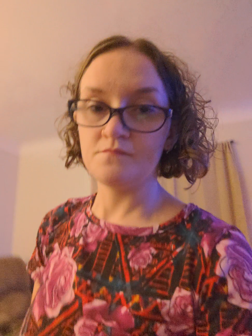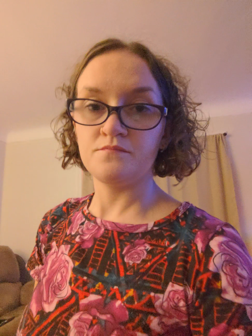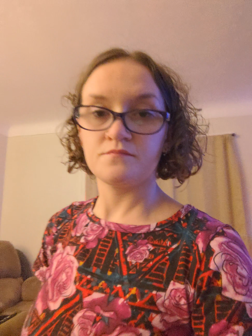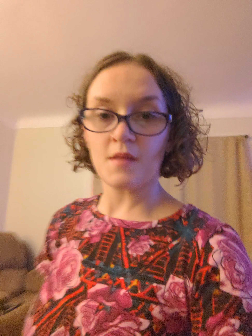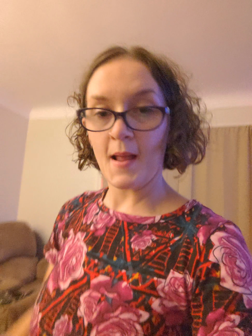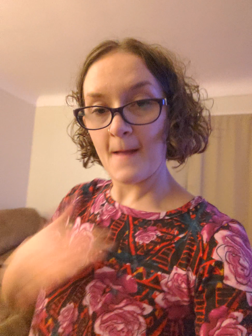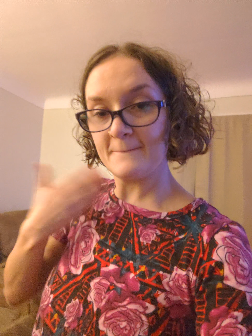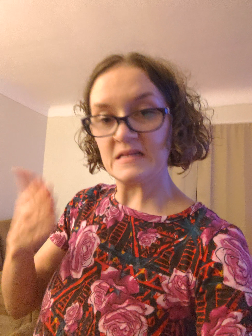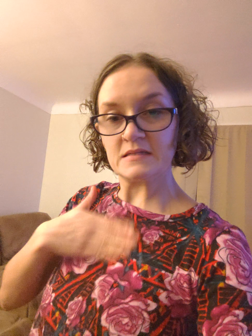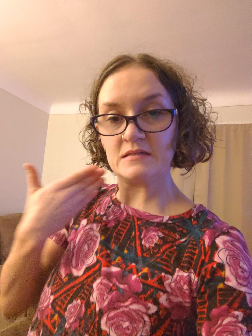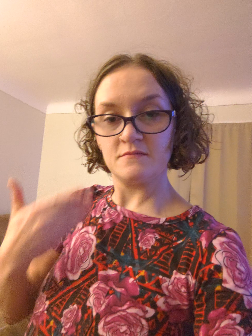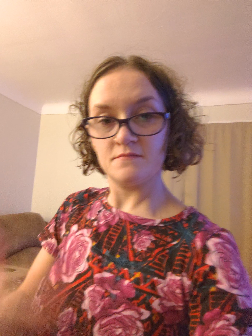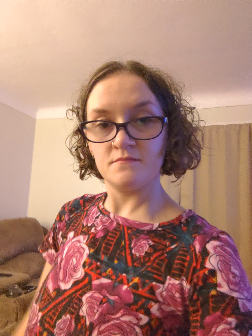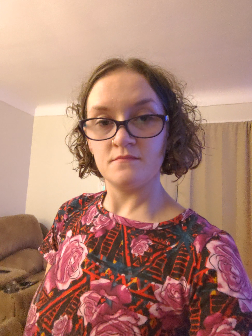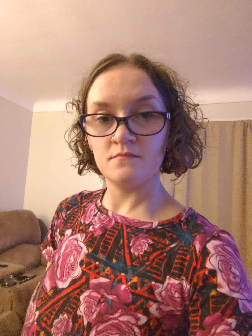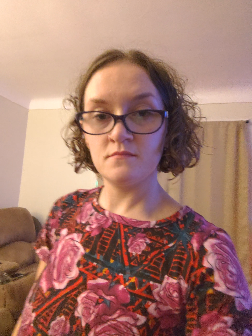happy